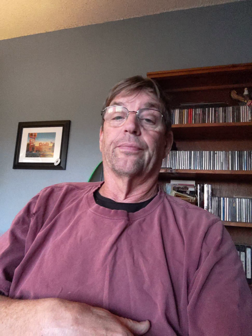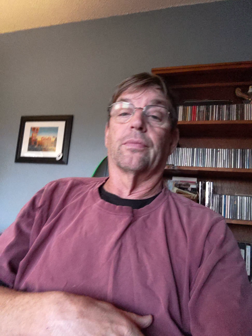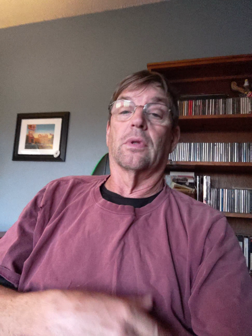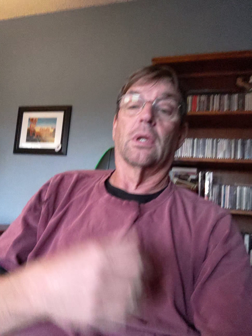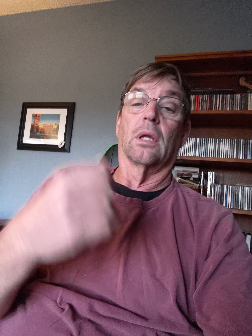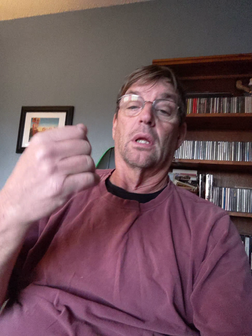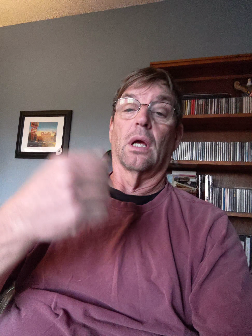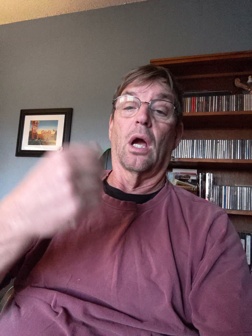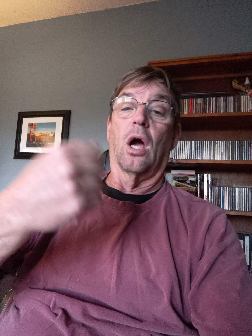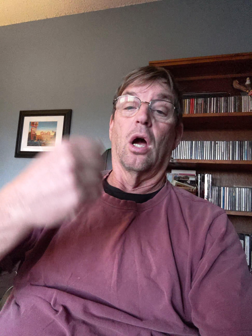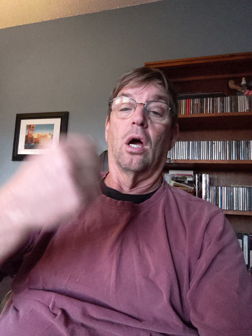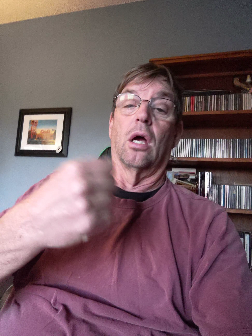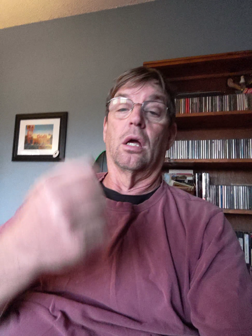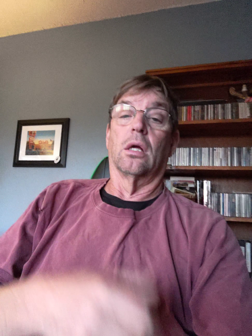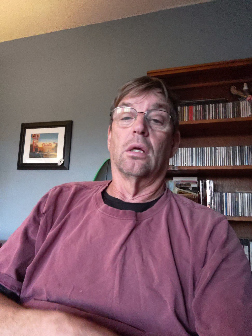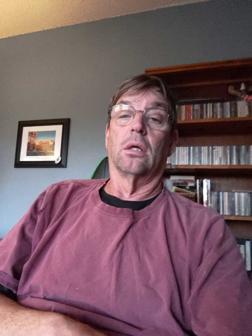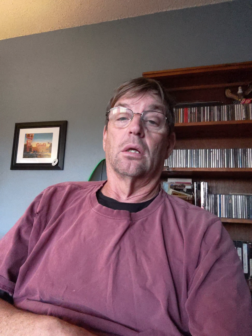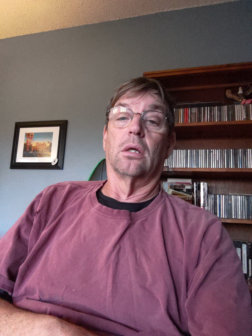car